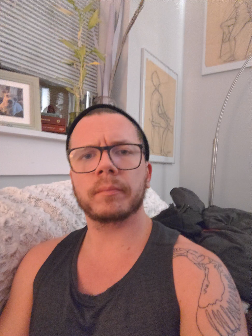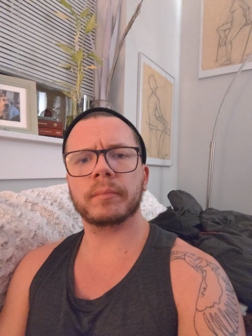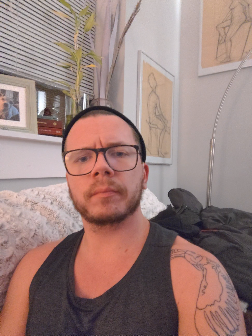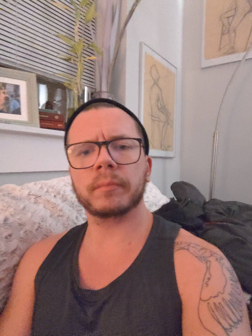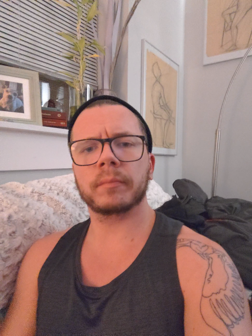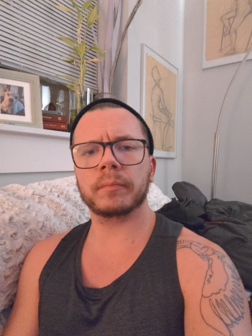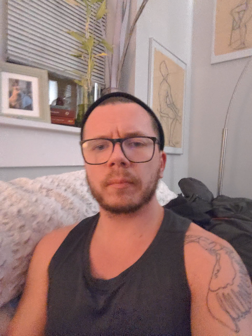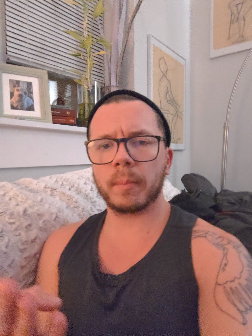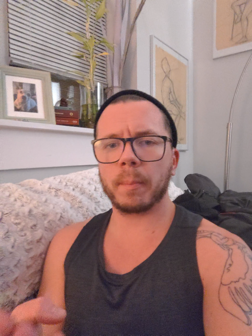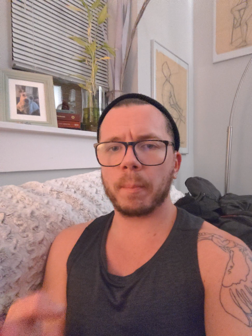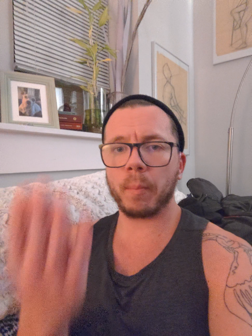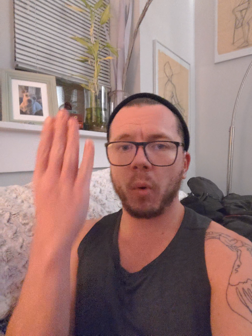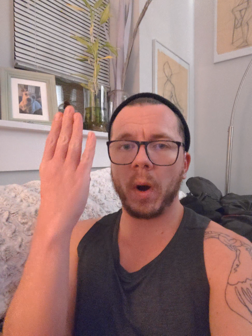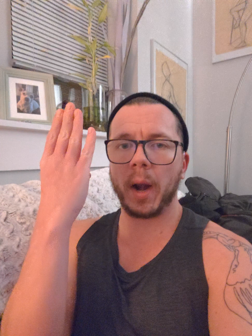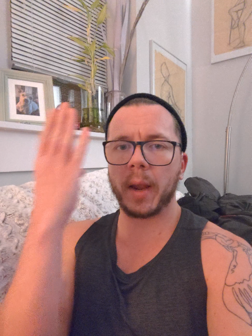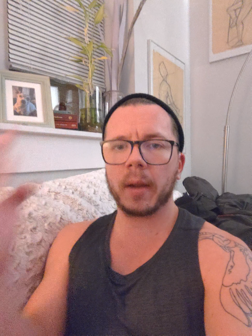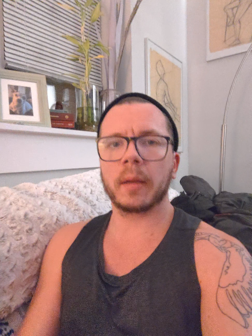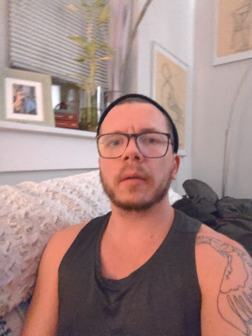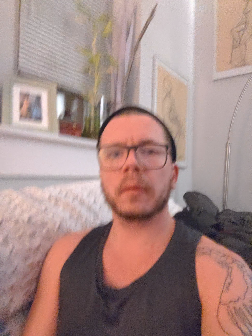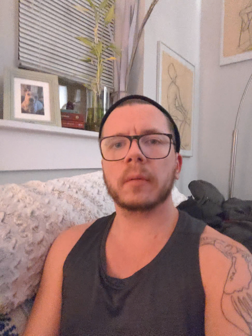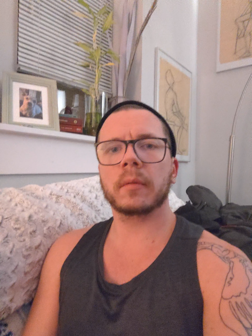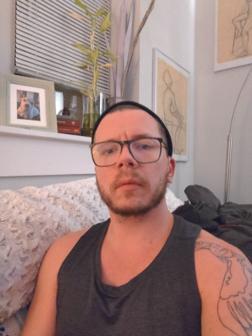morning